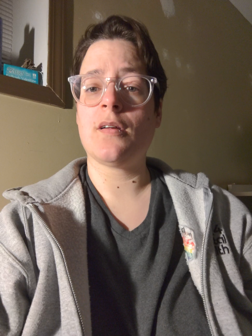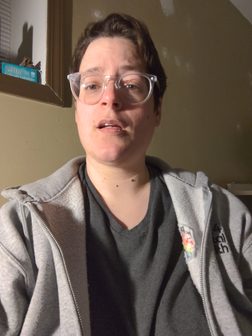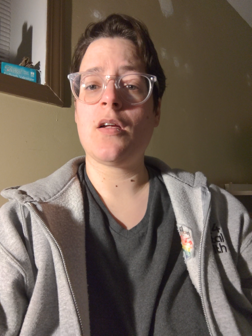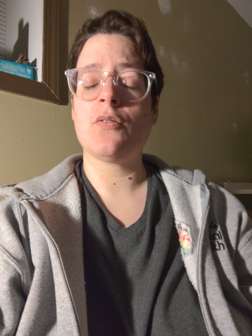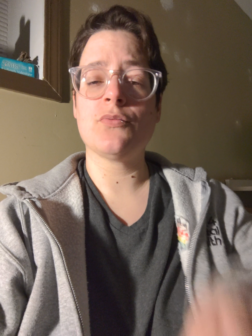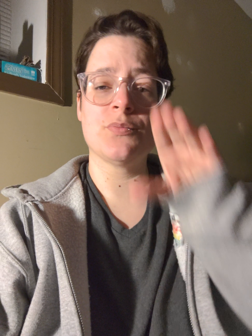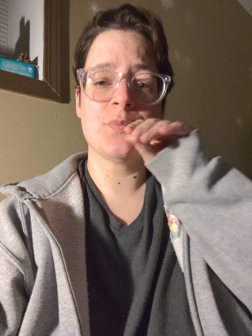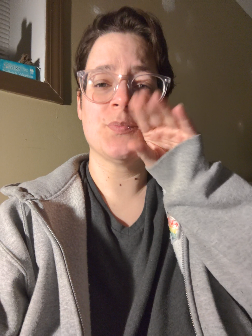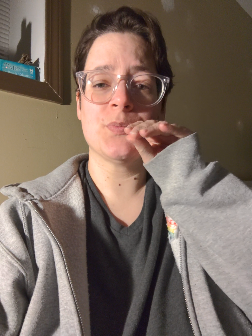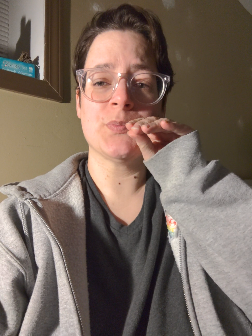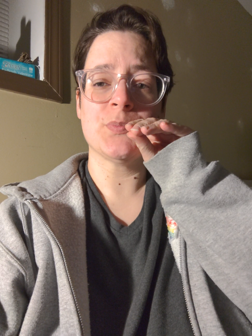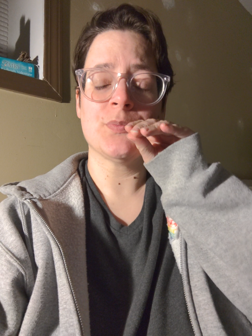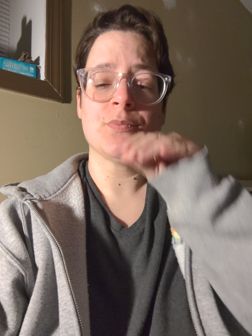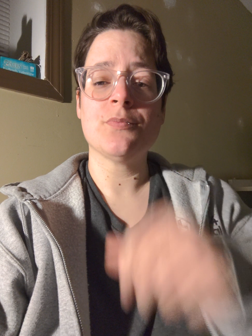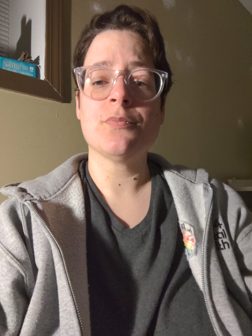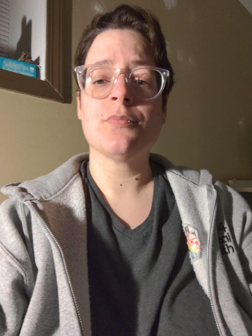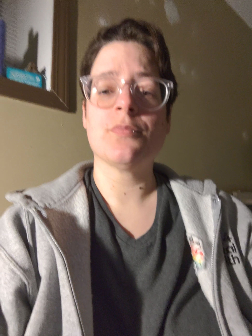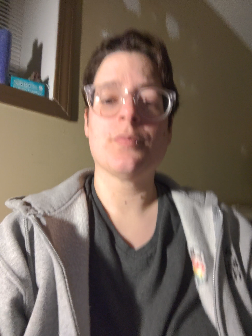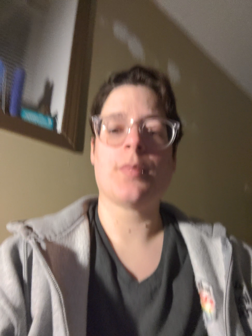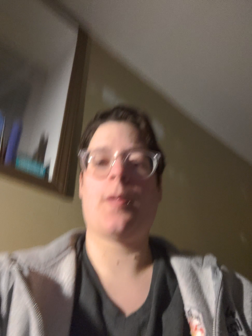goose